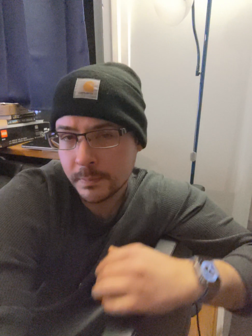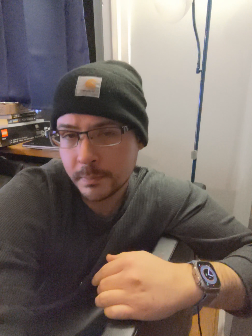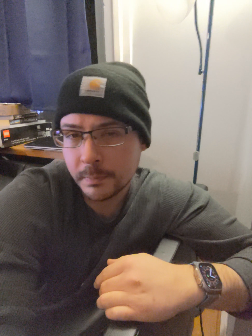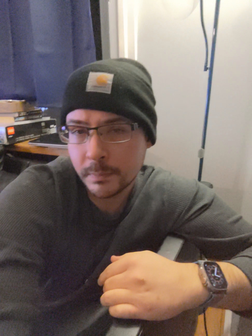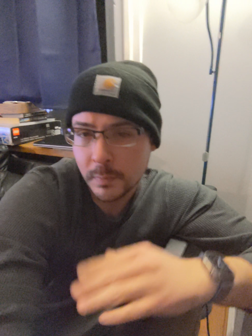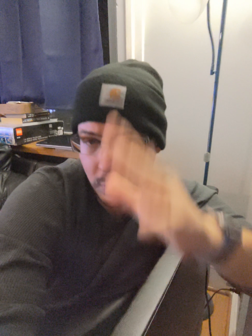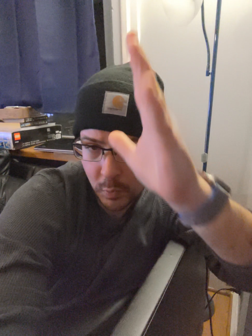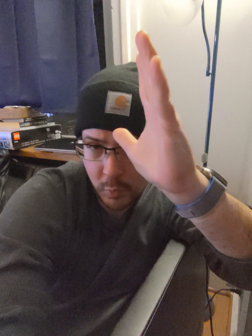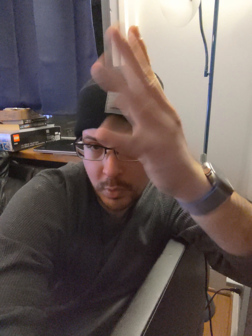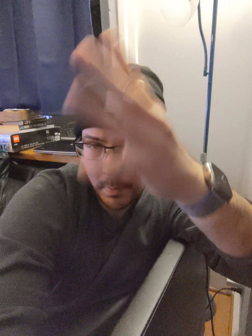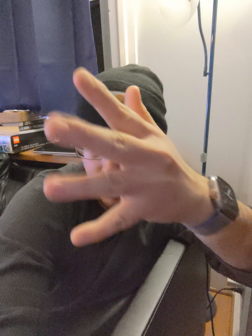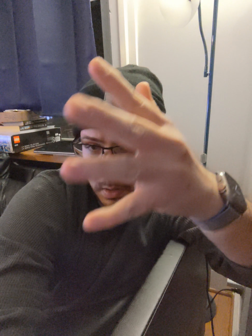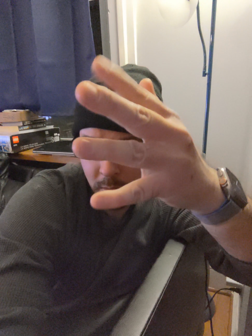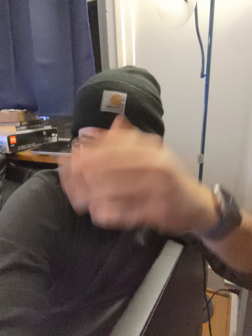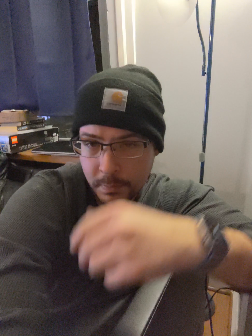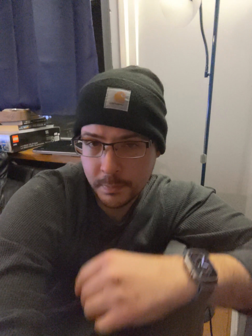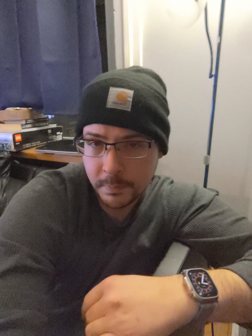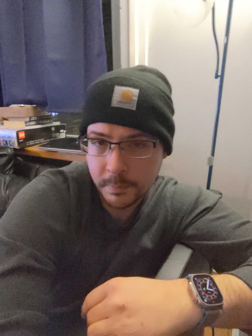grandpa